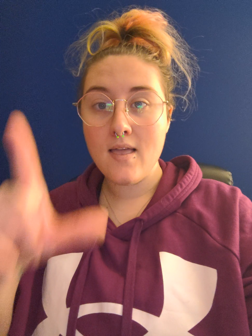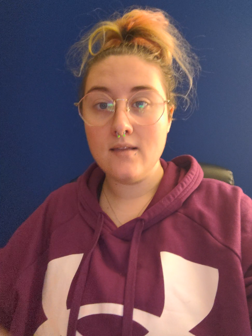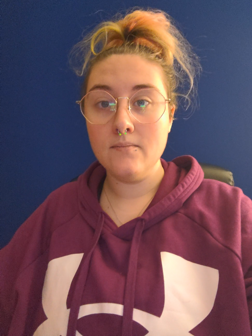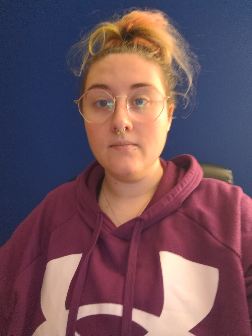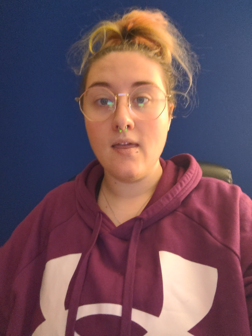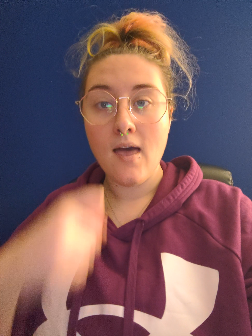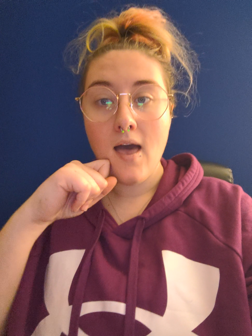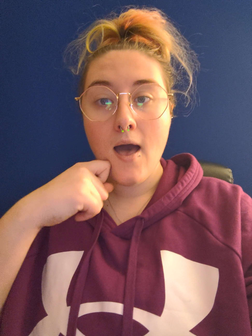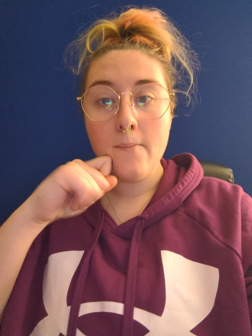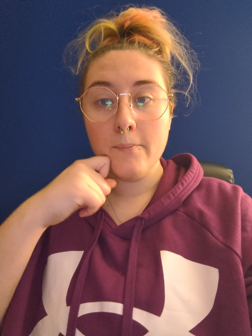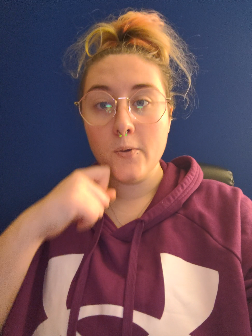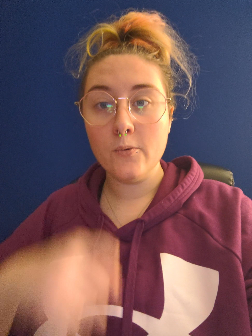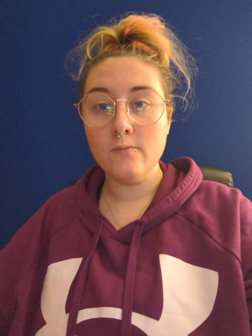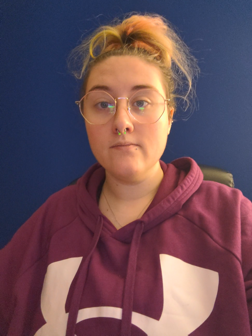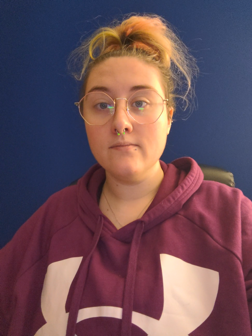apple